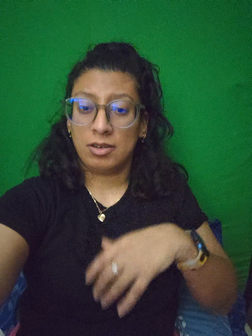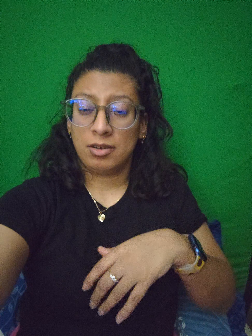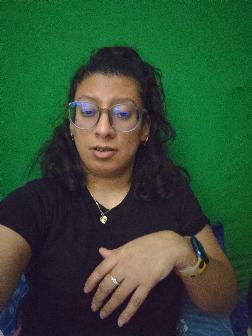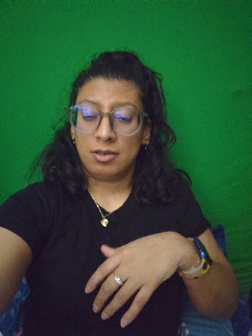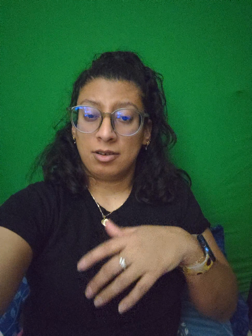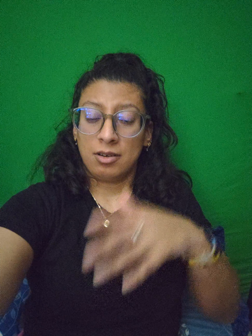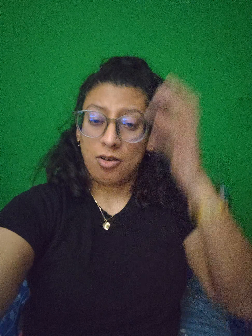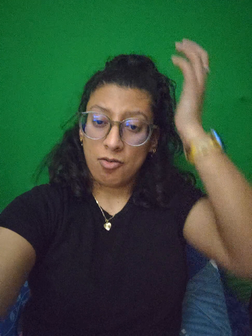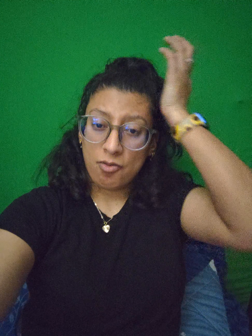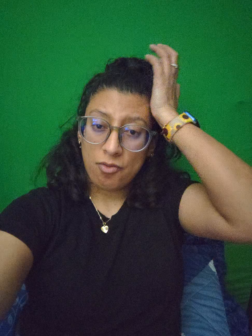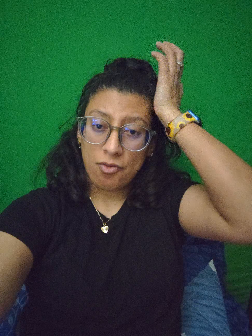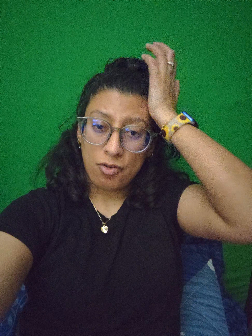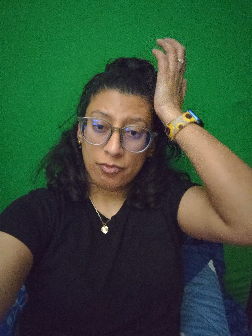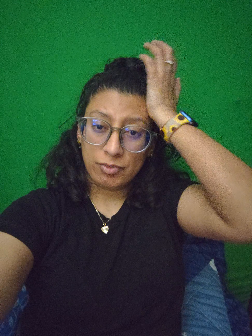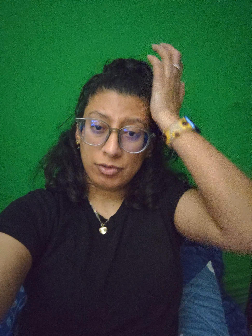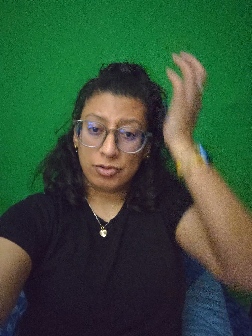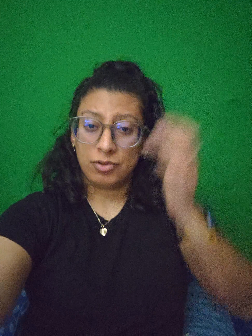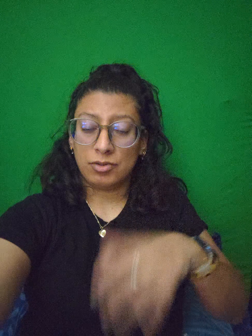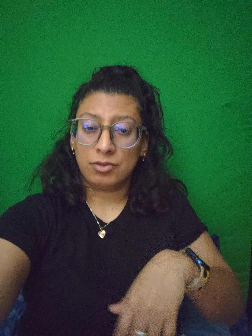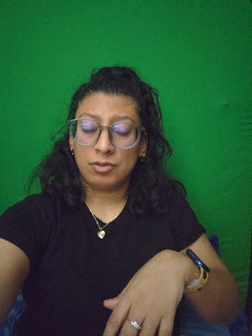garbage